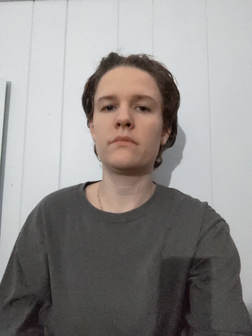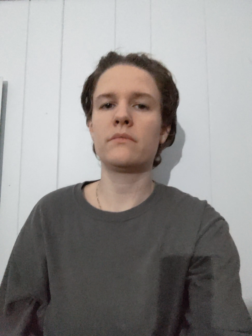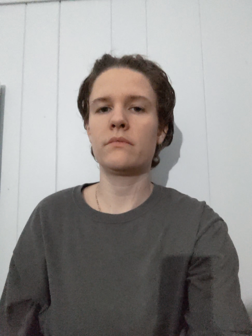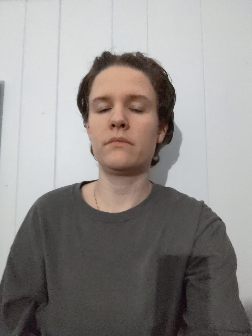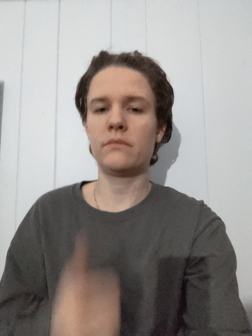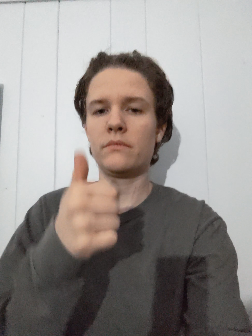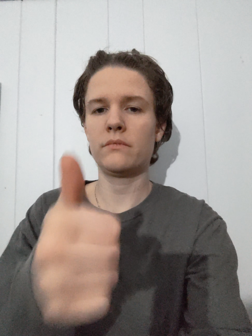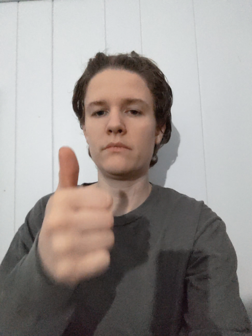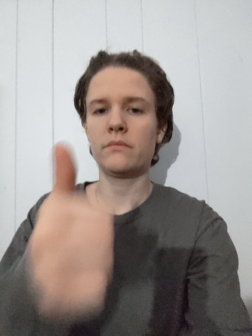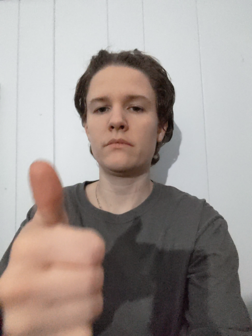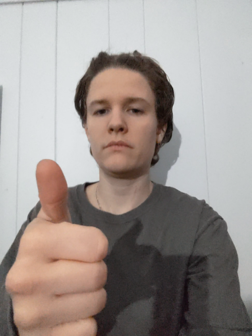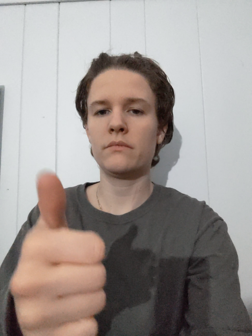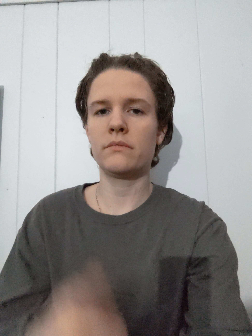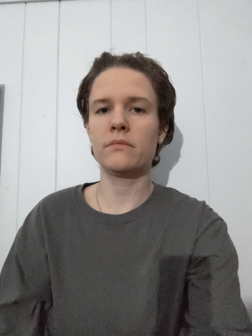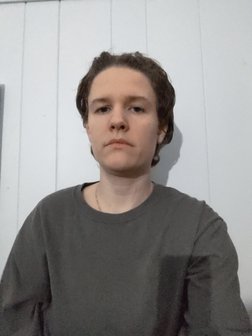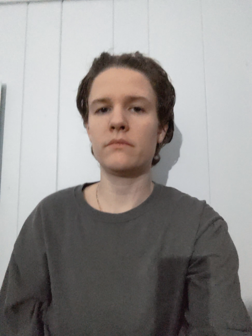yourself